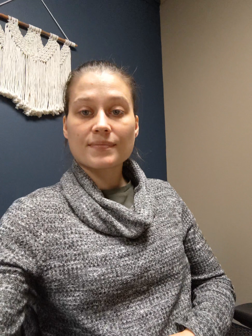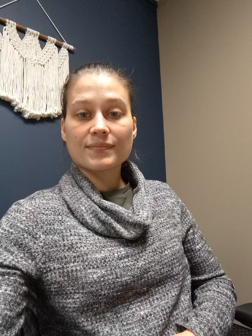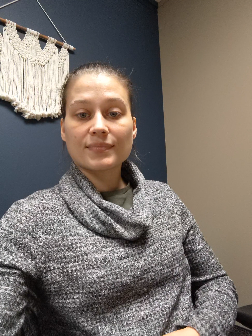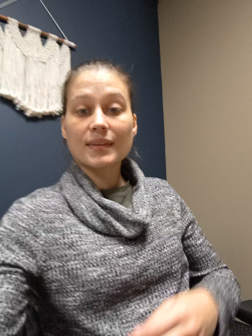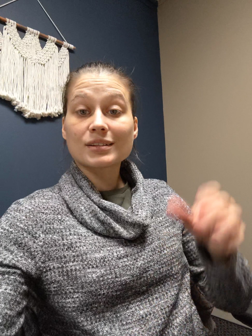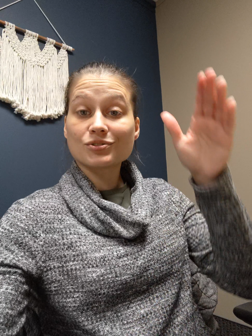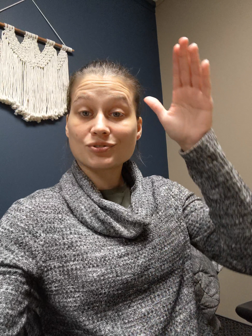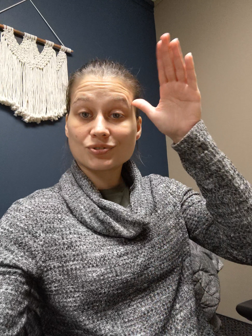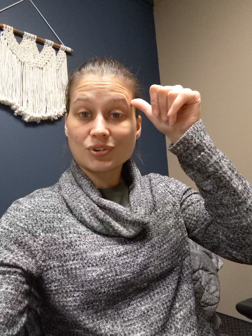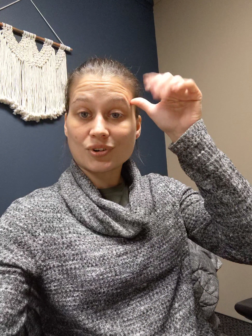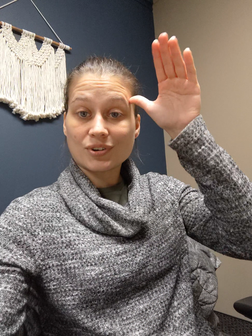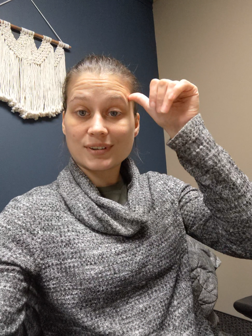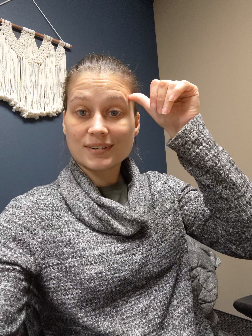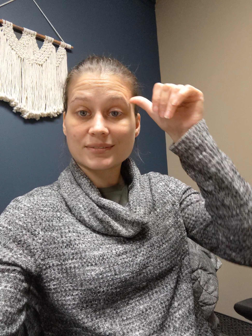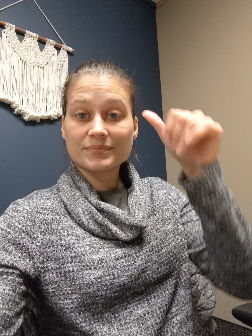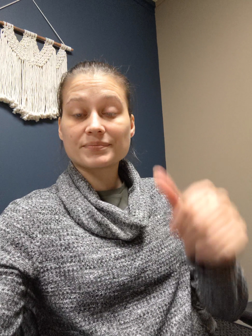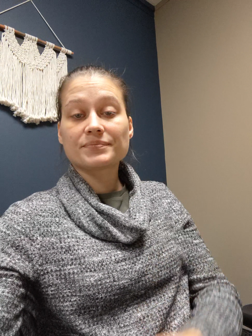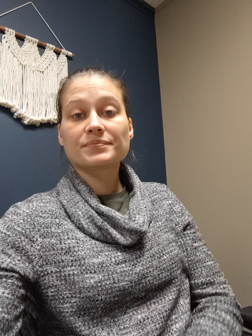donkey